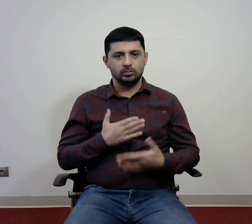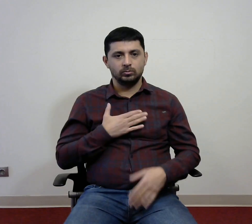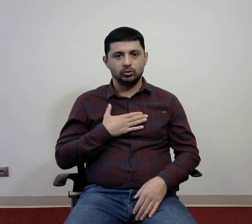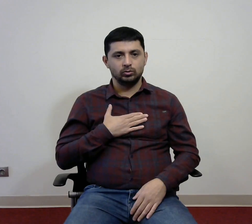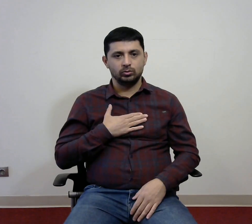mən